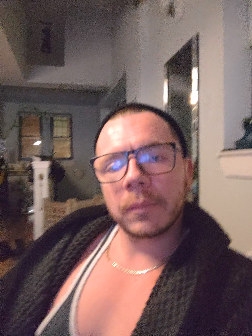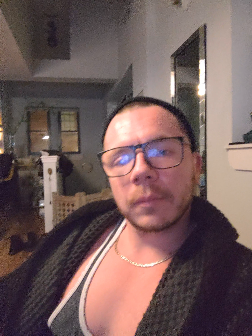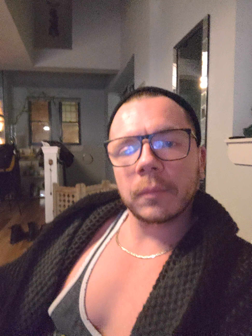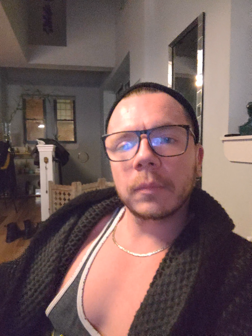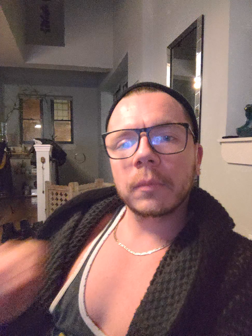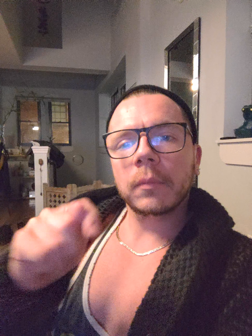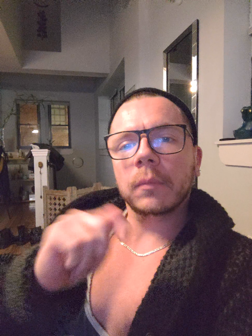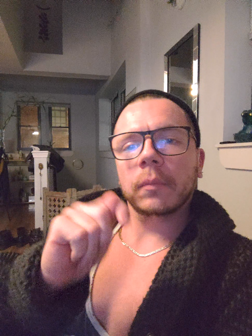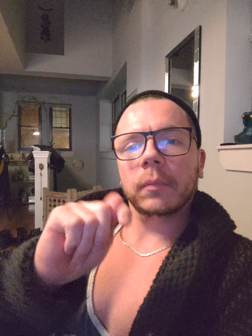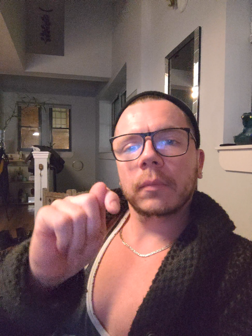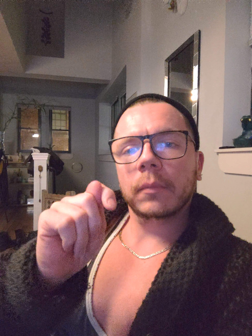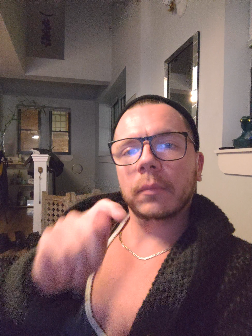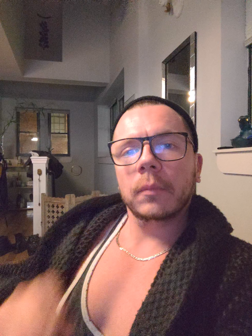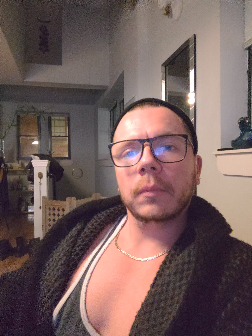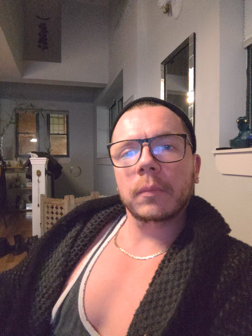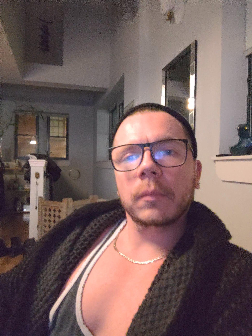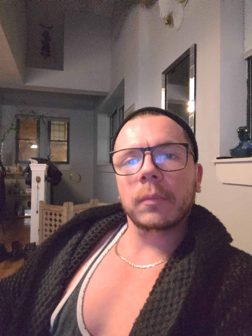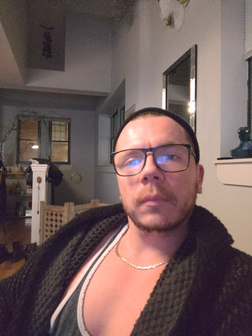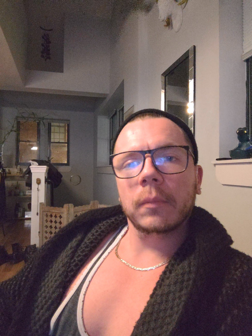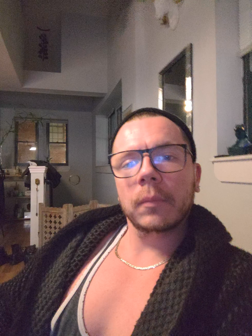potty